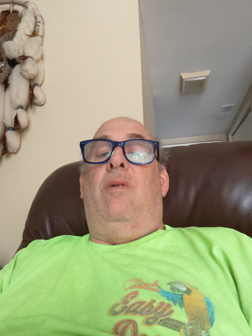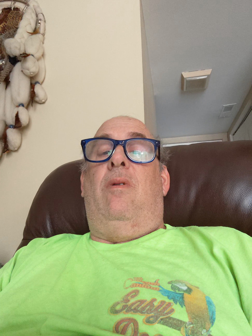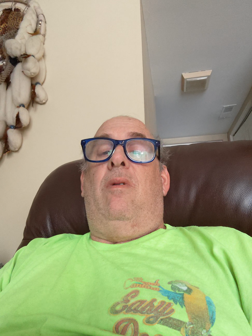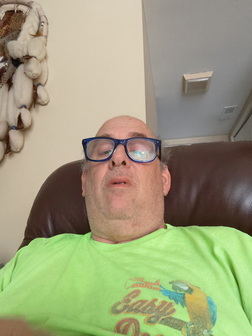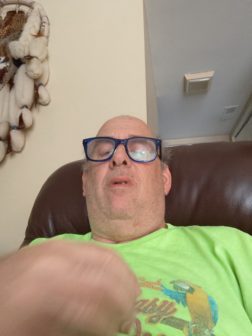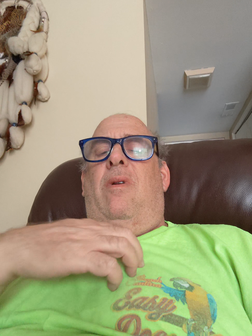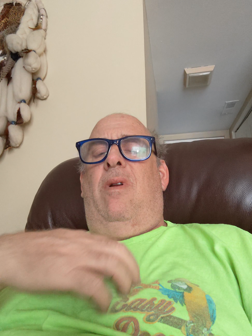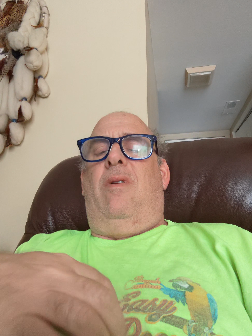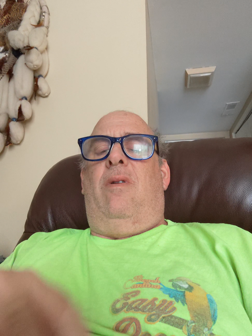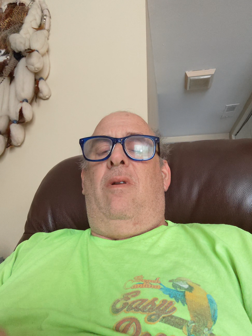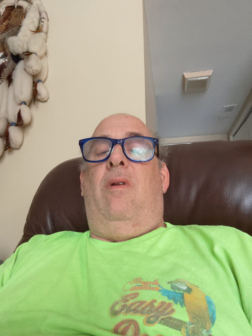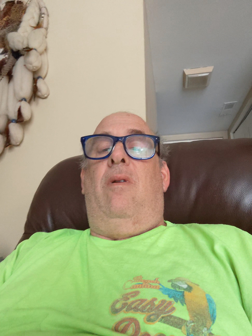hungry